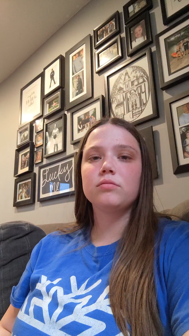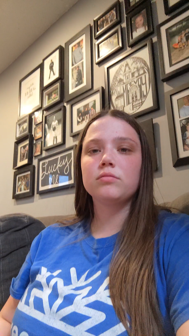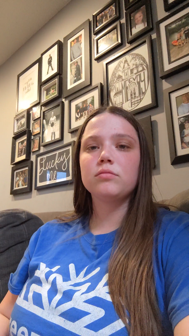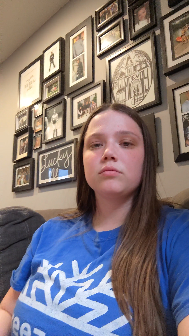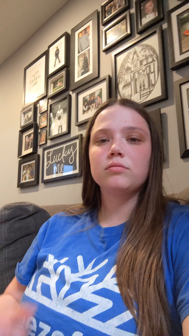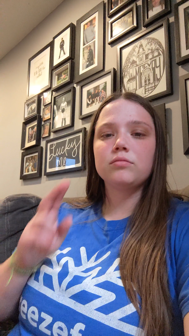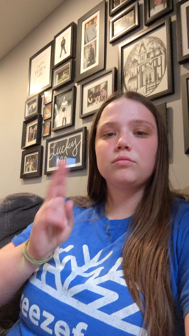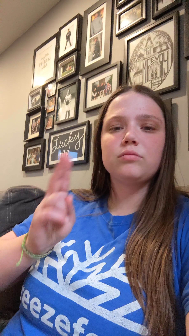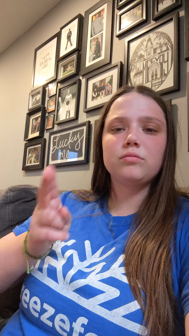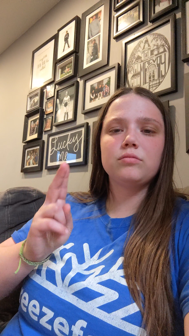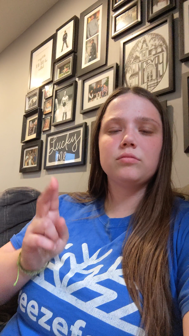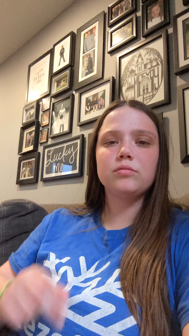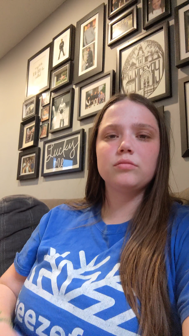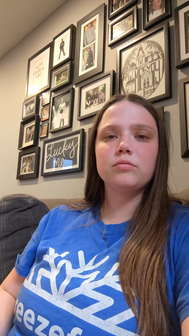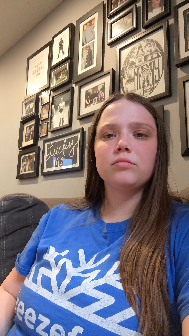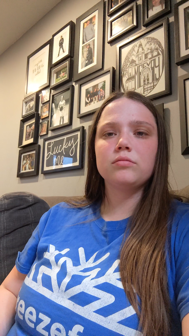hurry